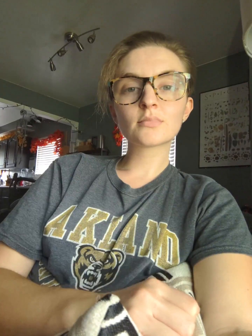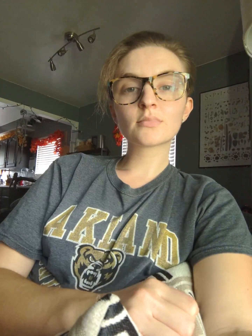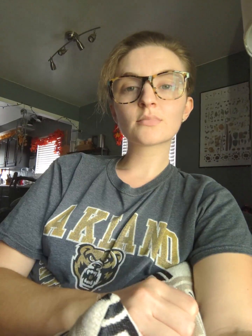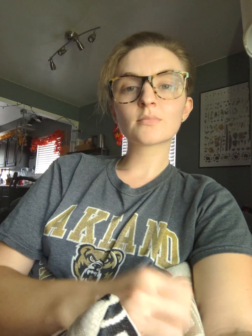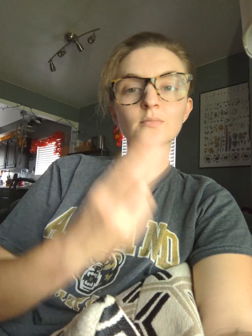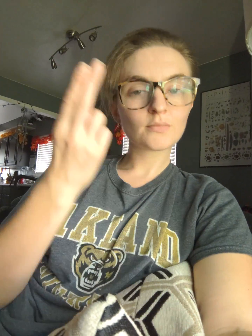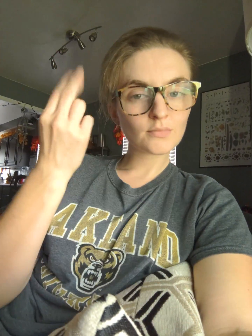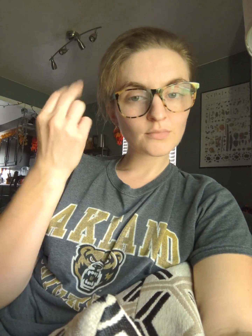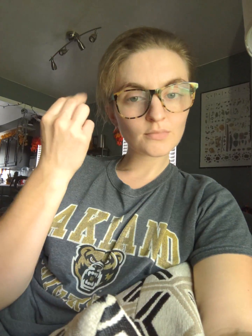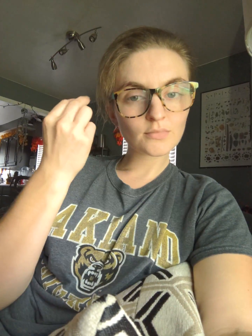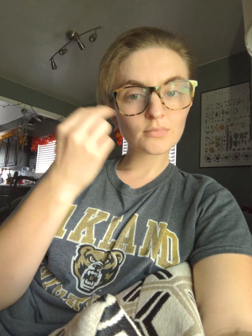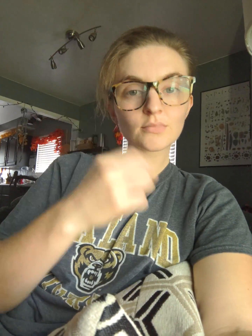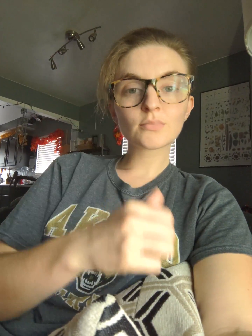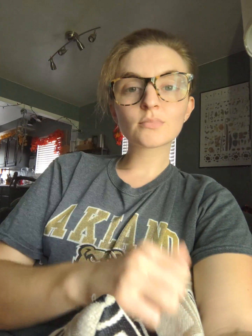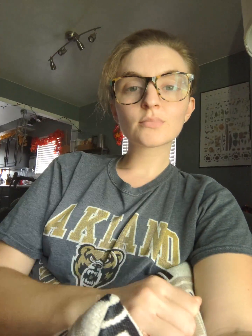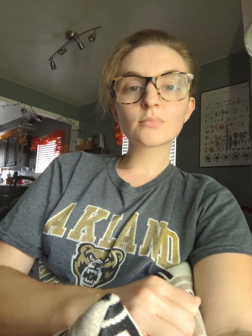bunny